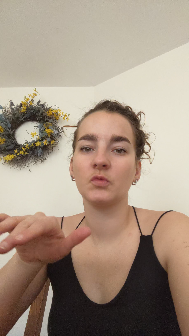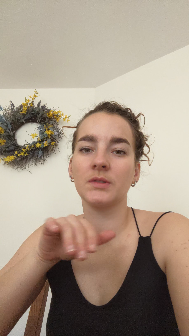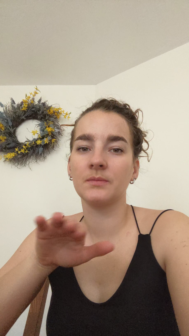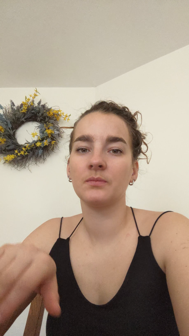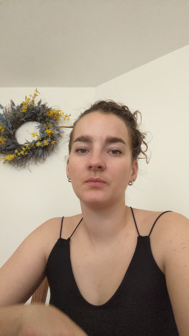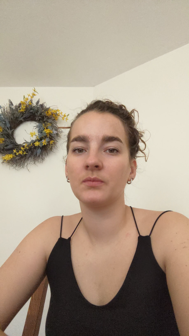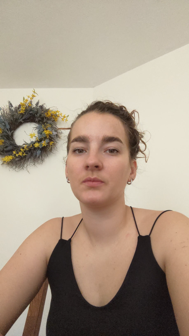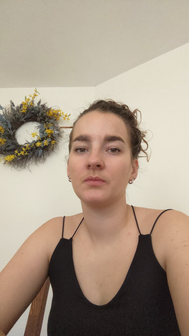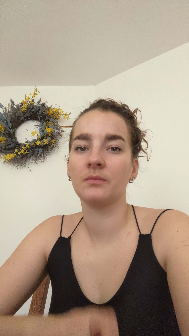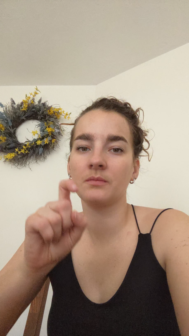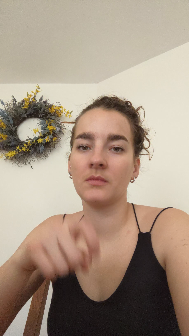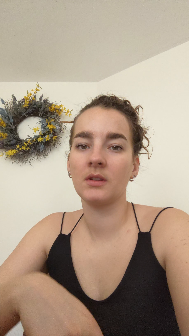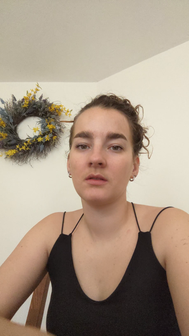must